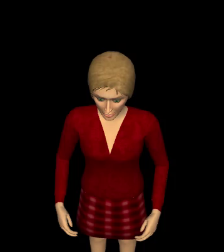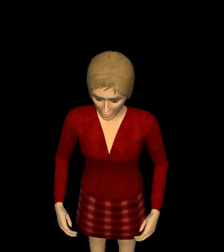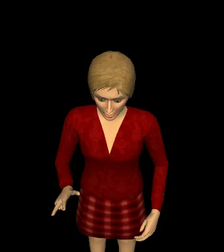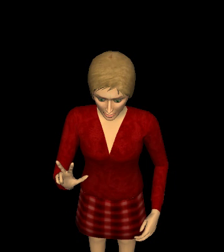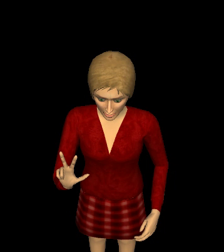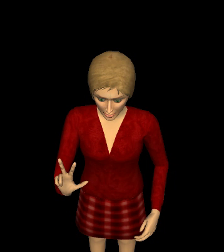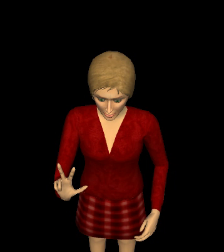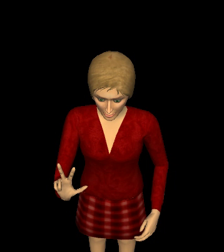3